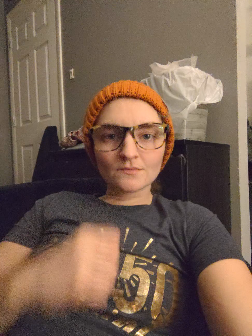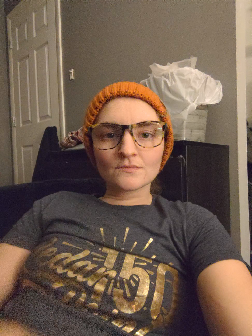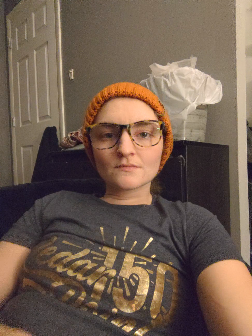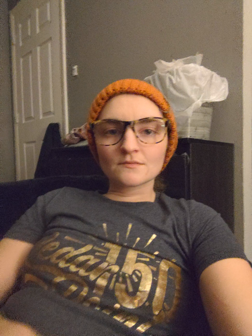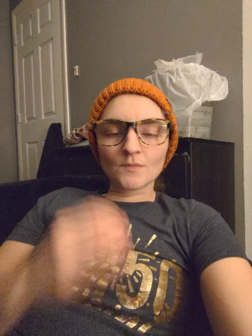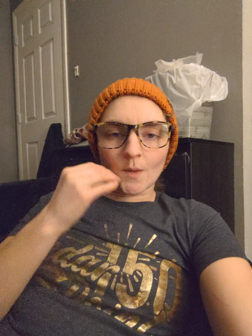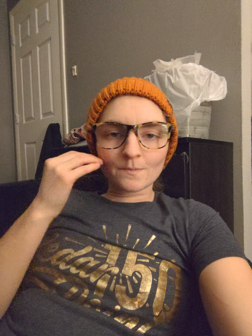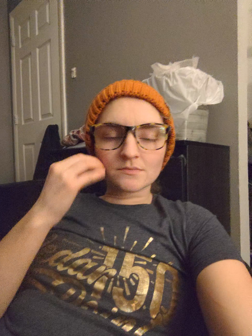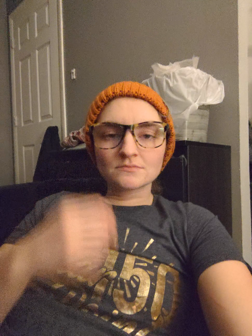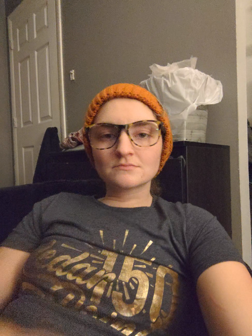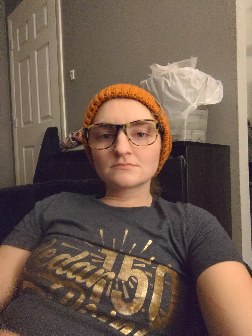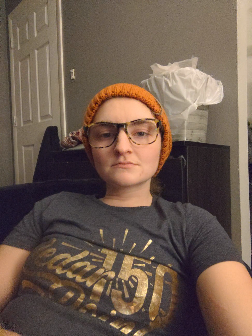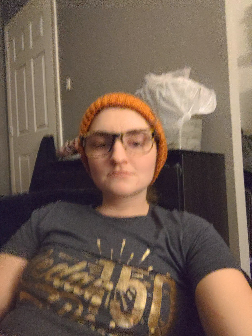home